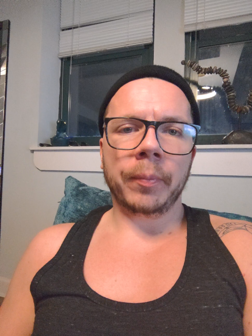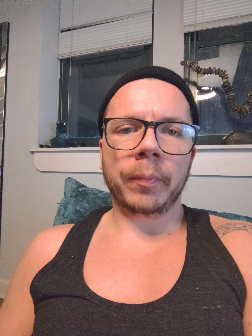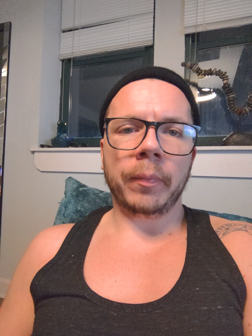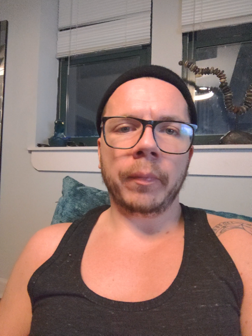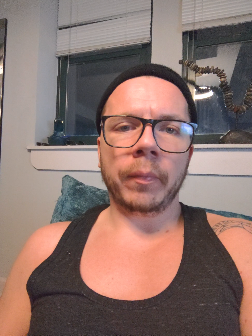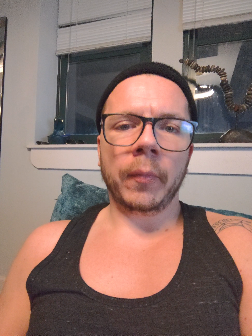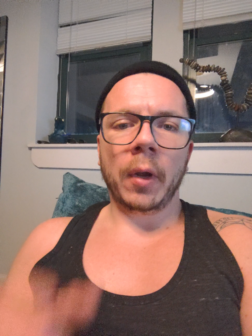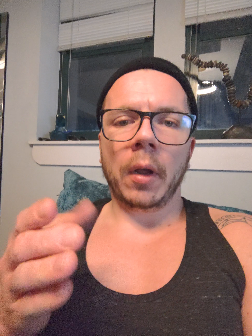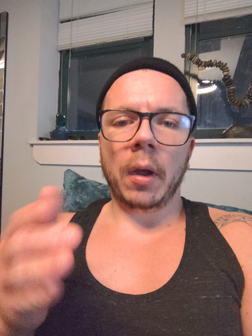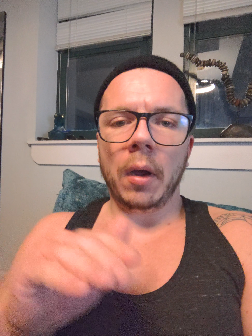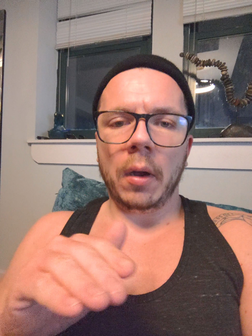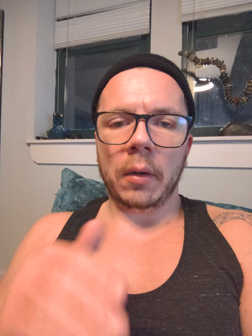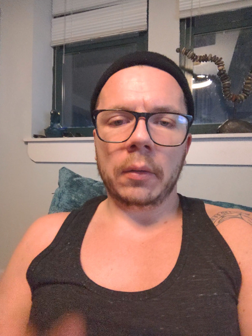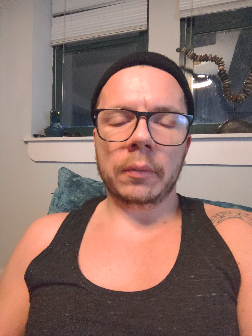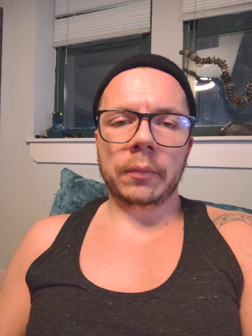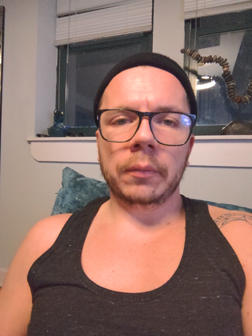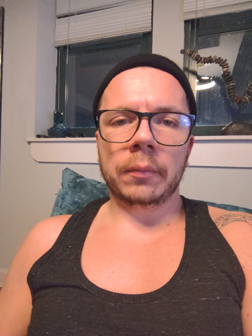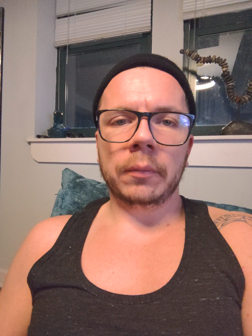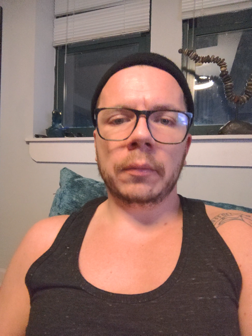on